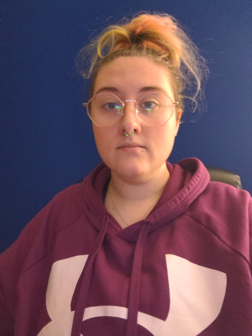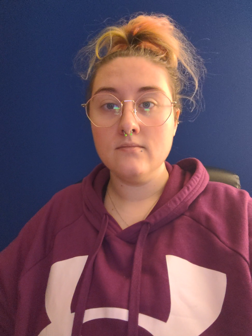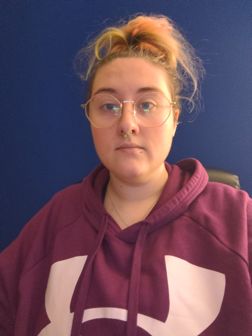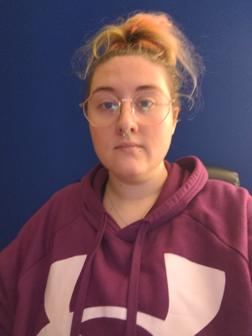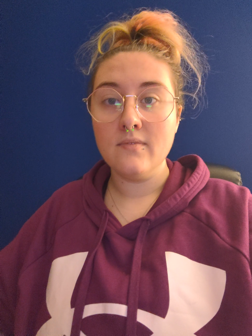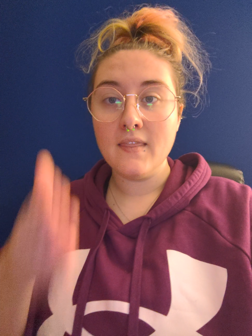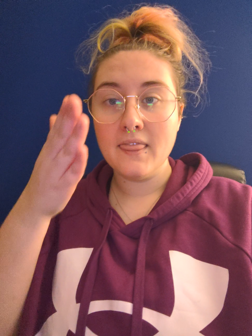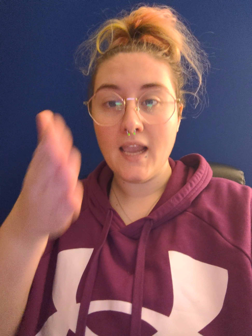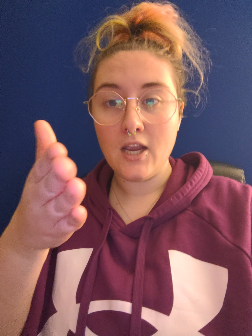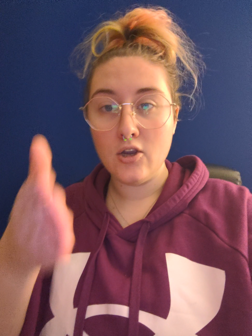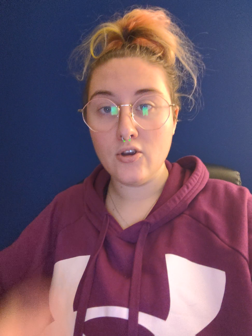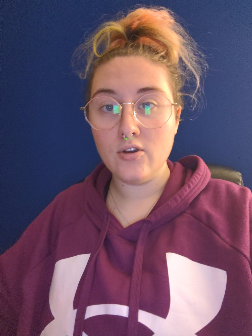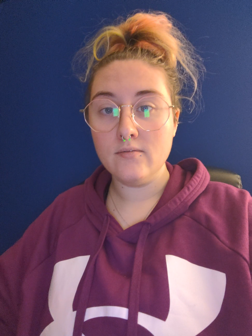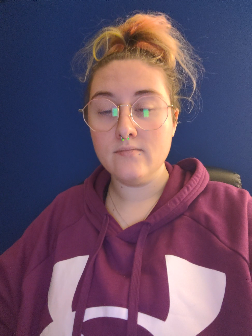there